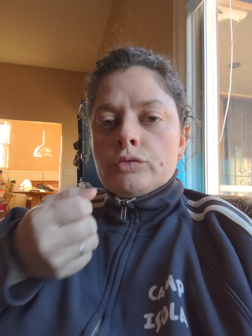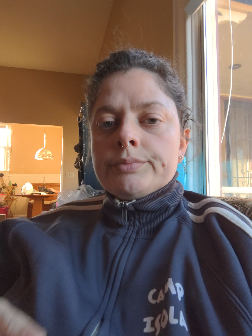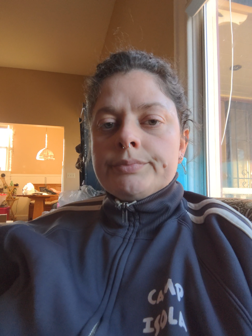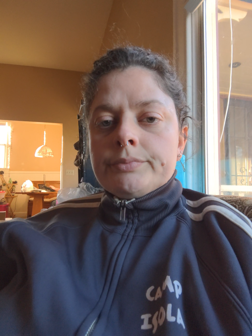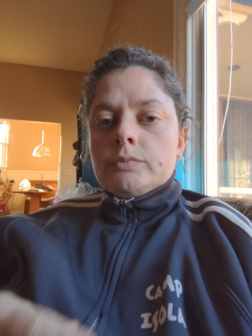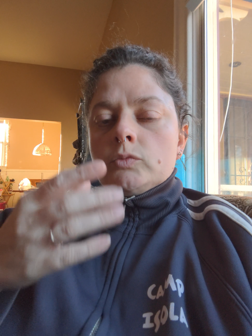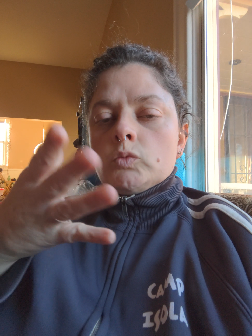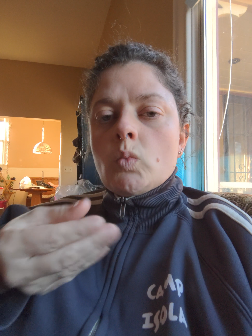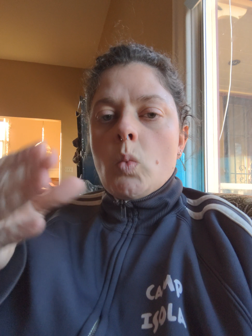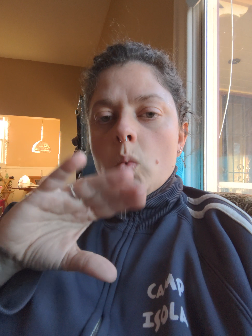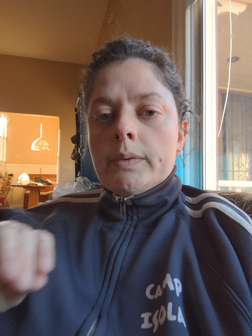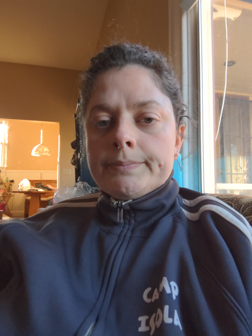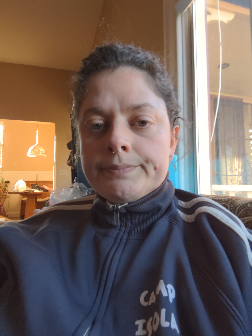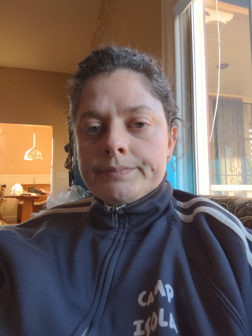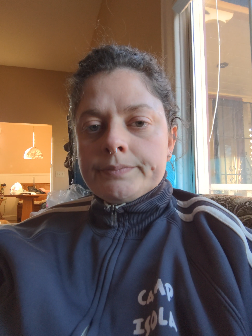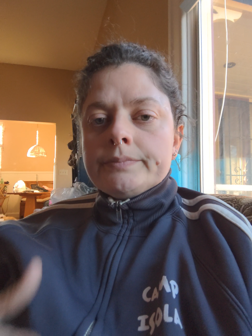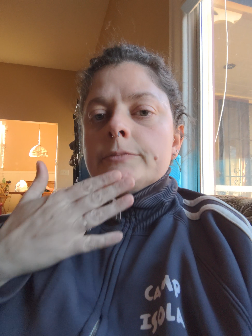story